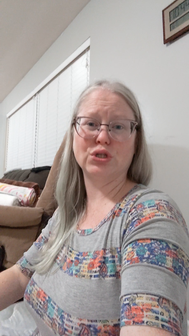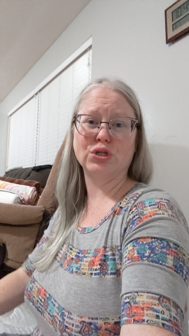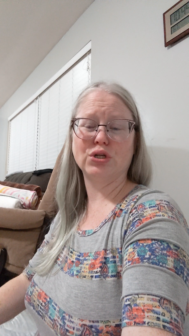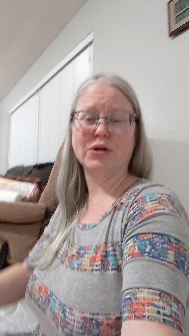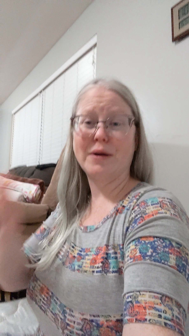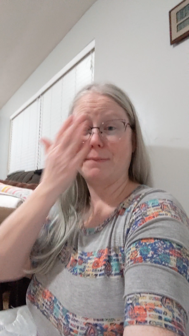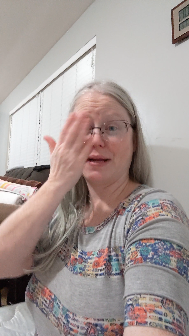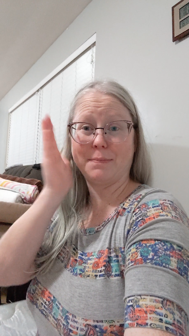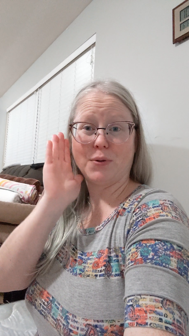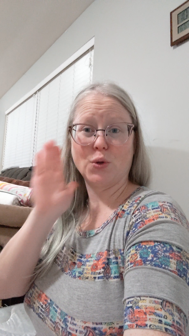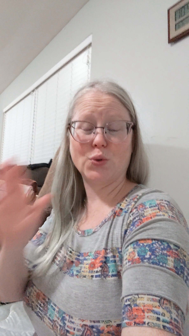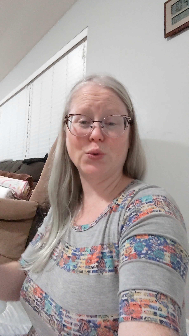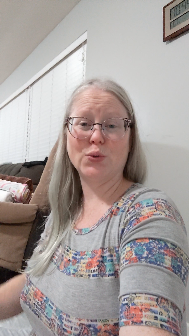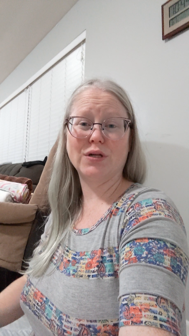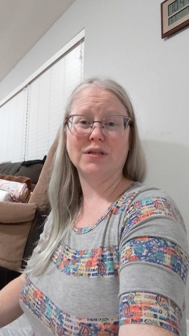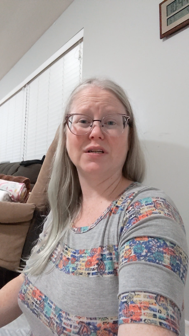peekaboo